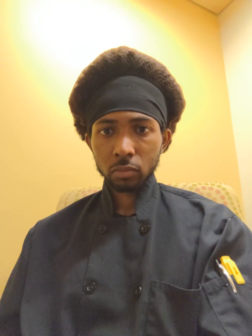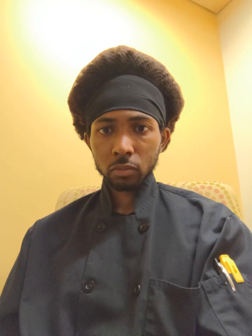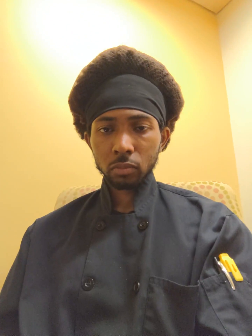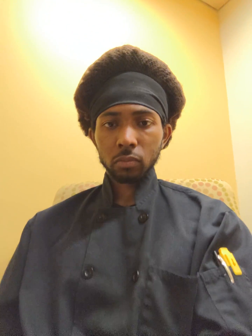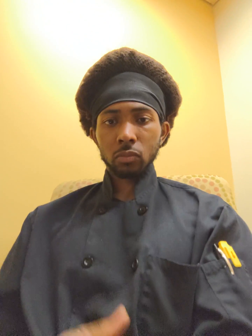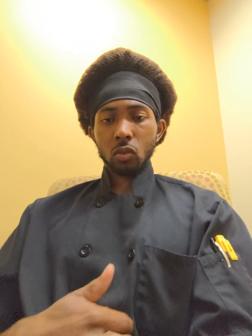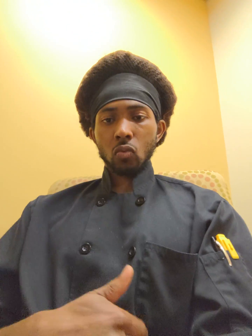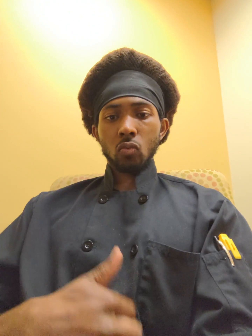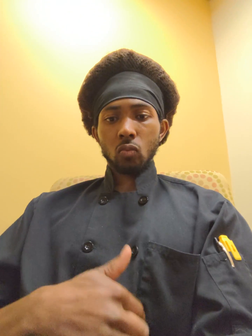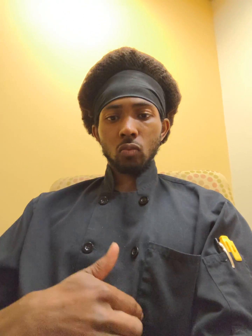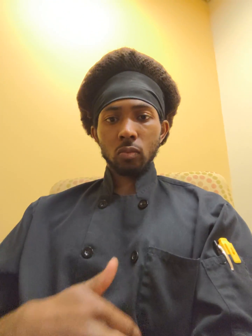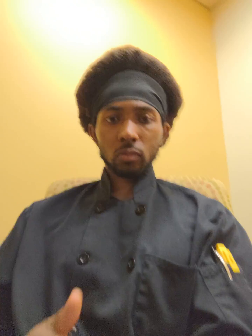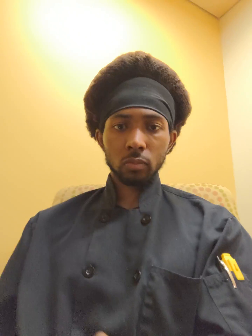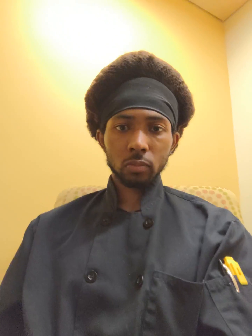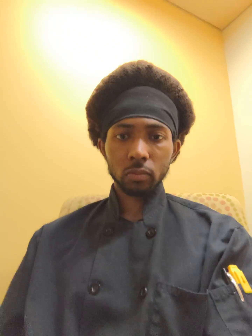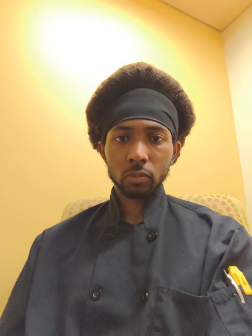belly button